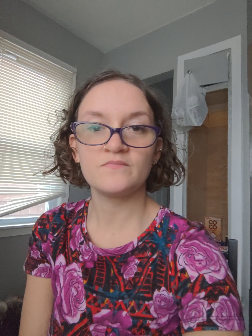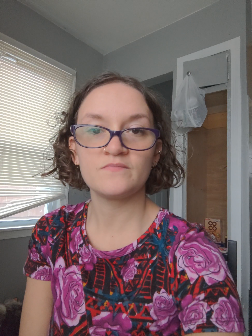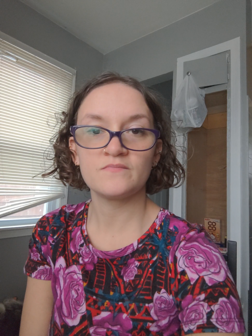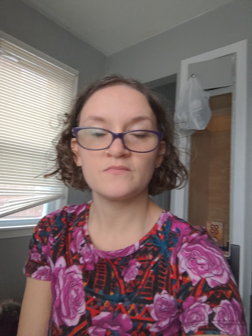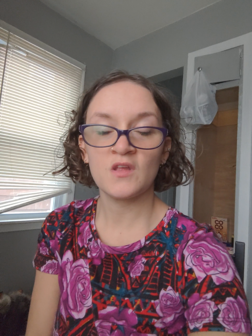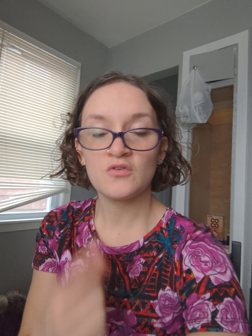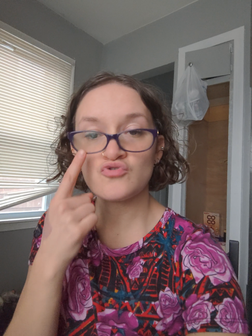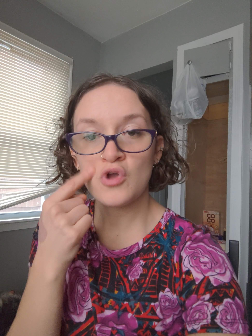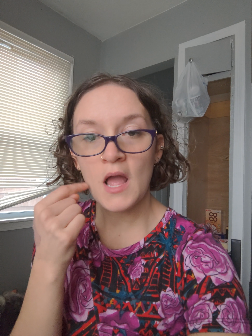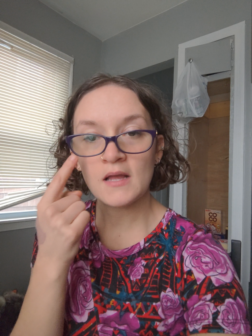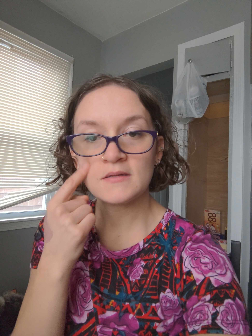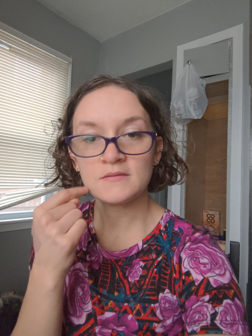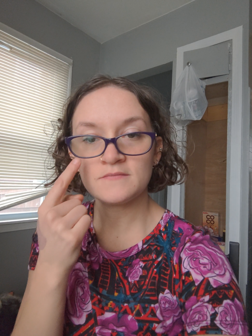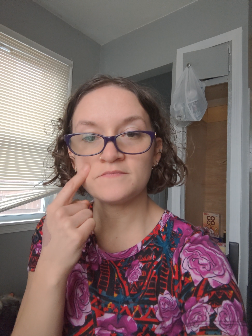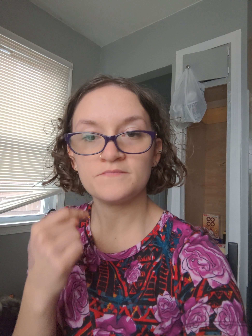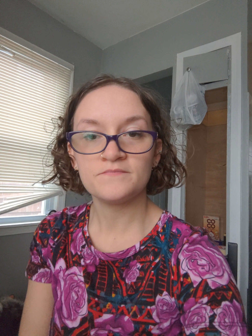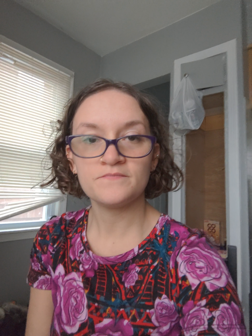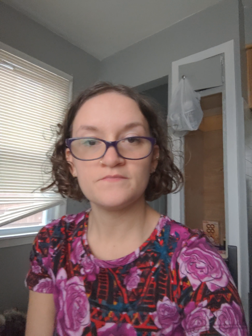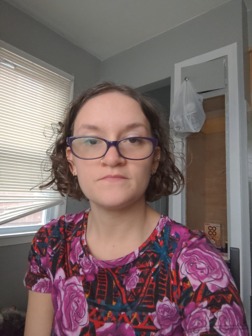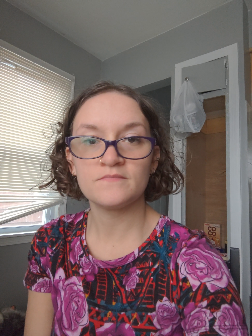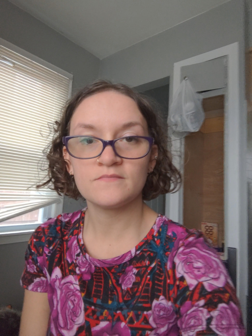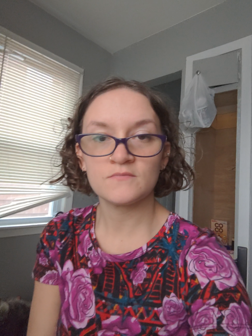cry